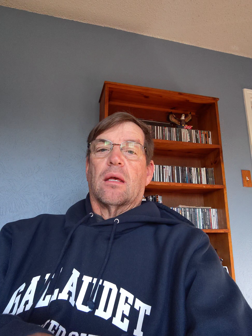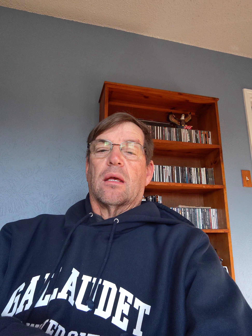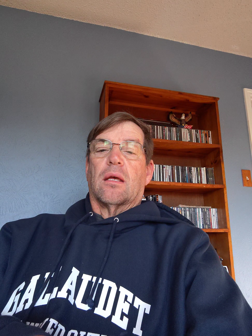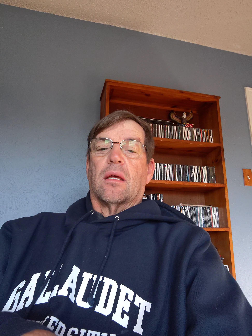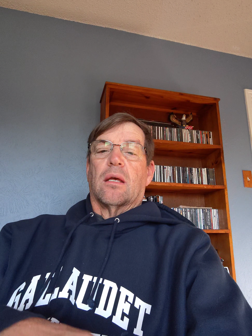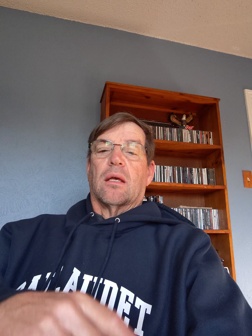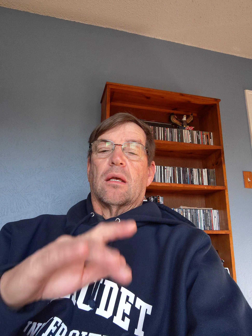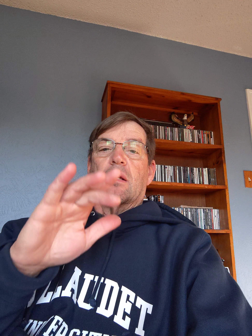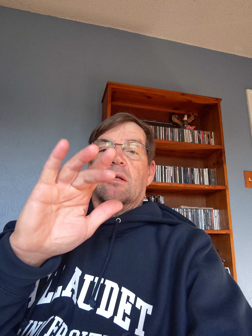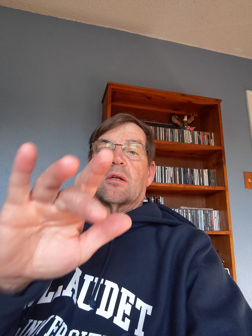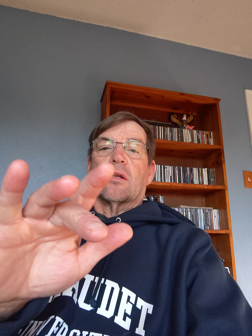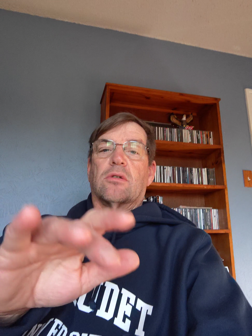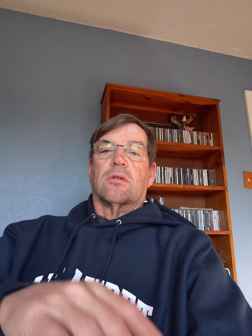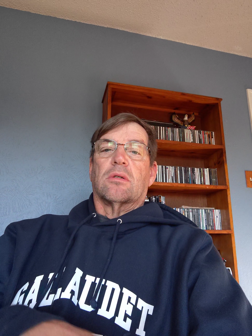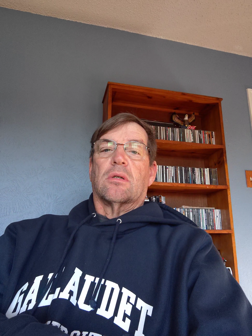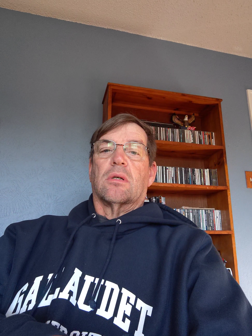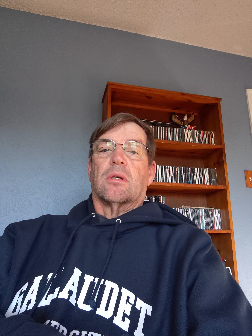touch